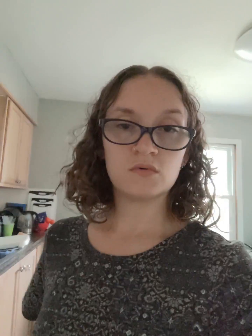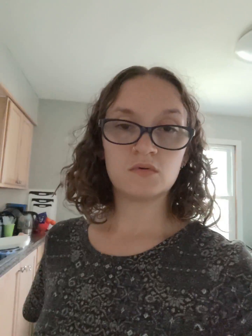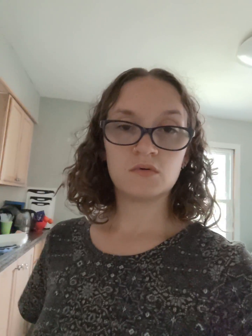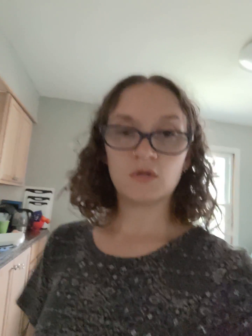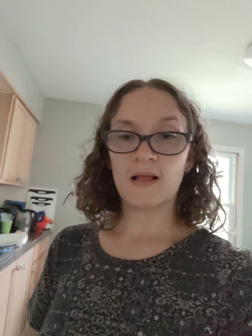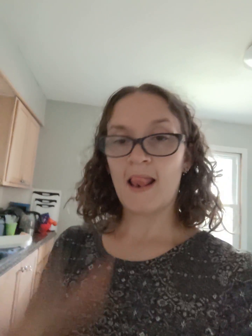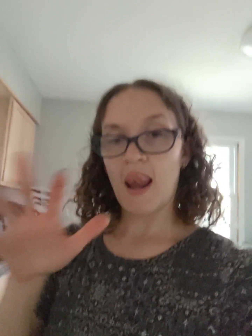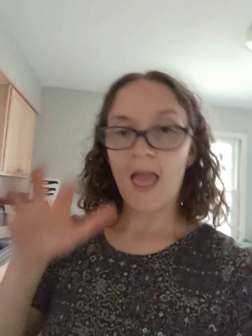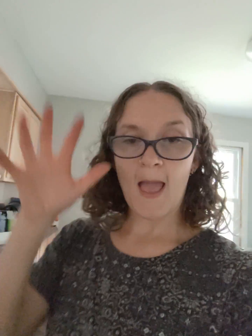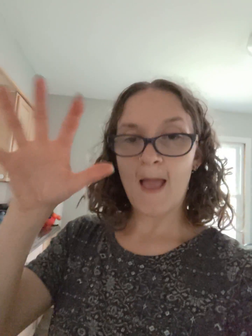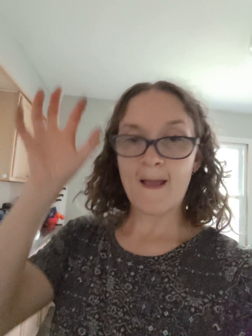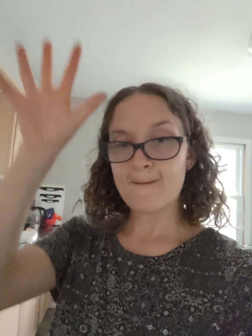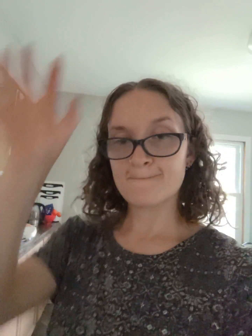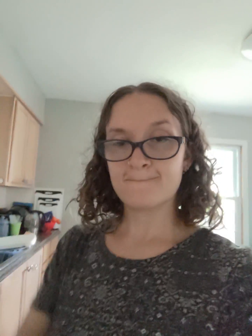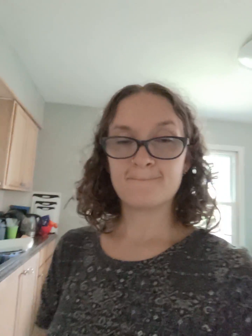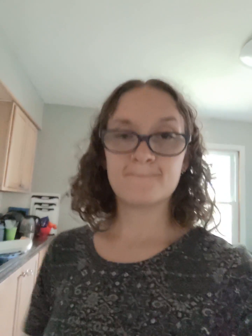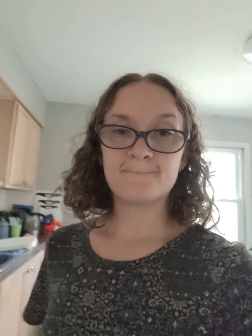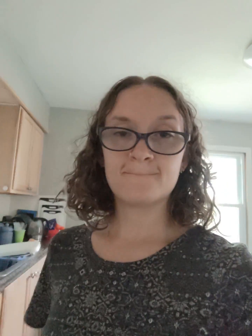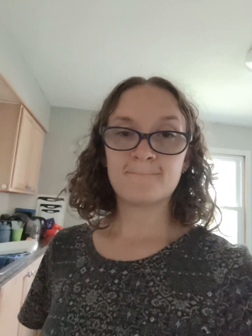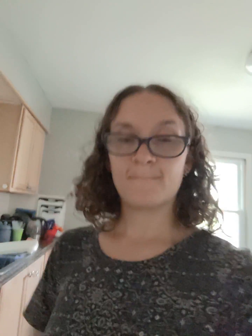climb